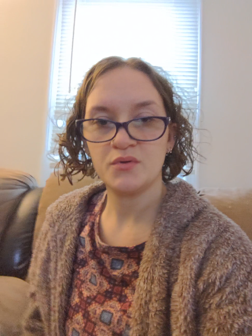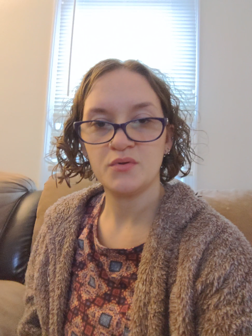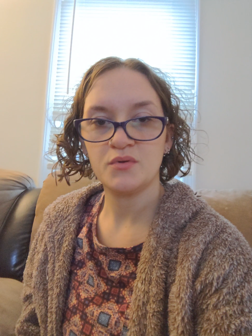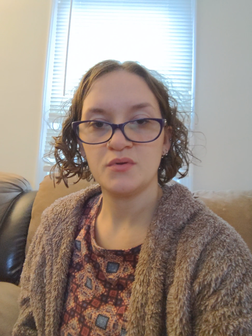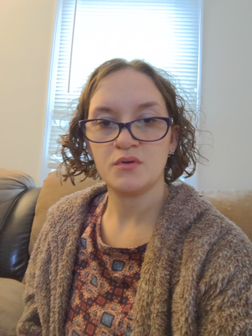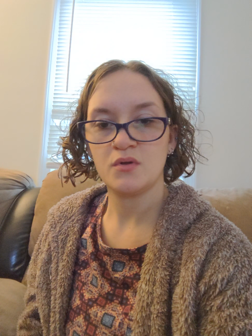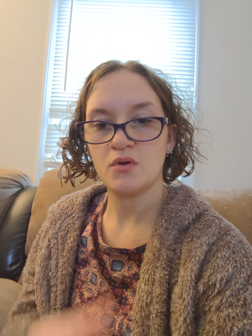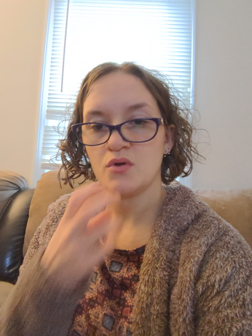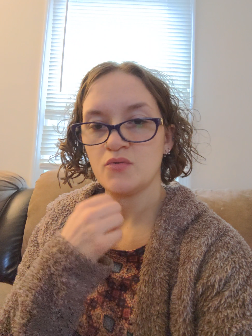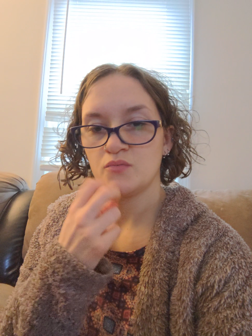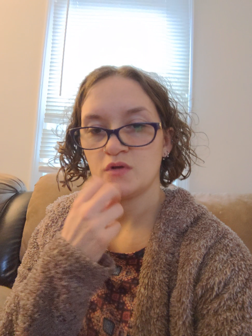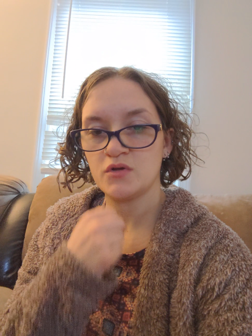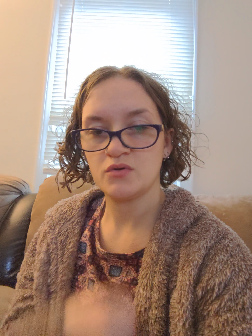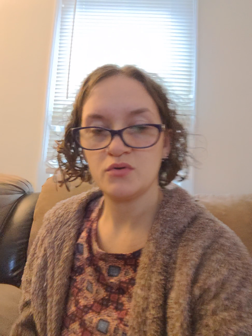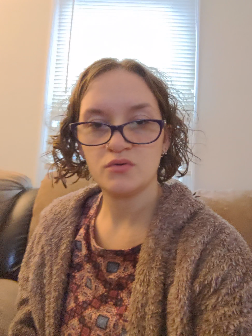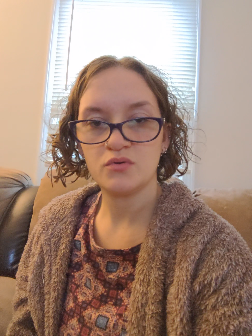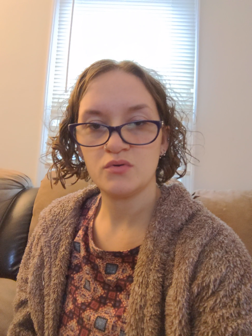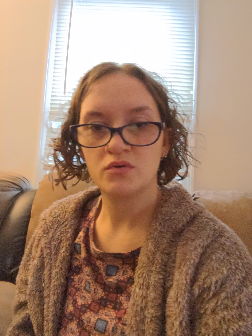underwear